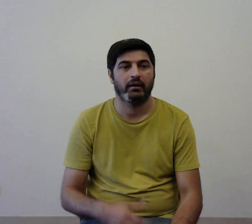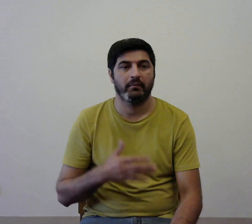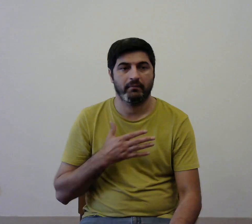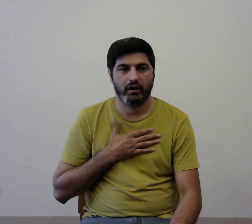mən